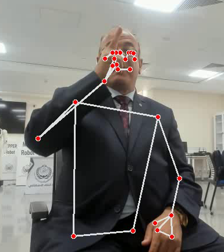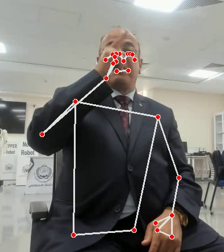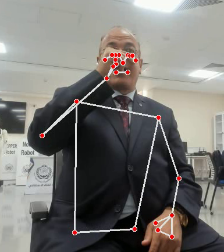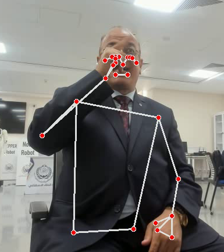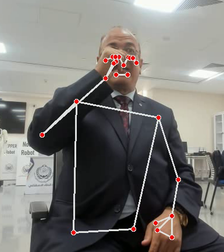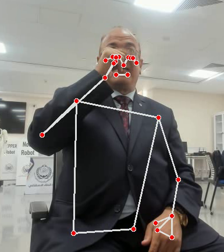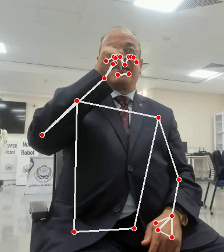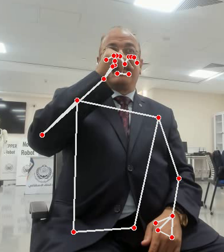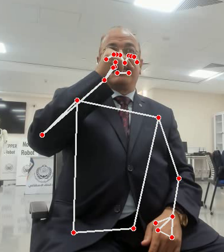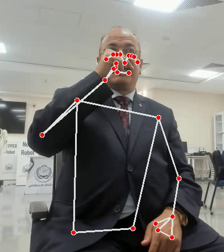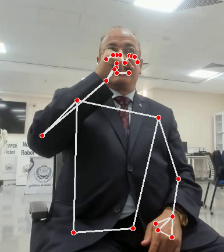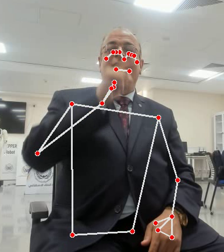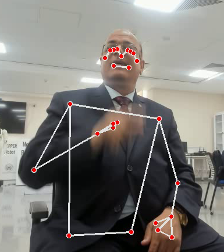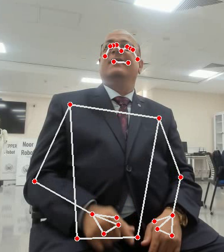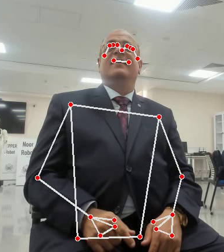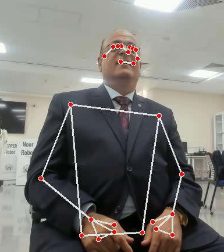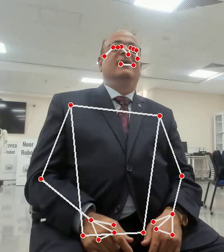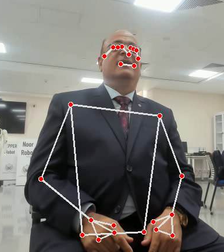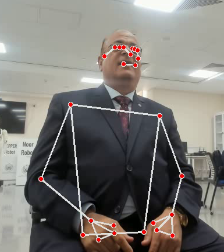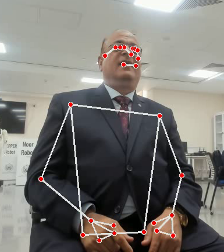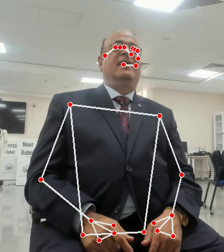makar